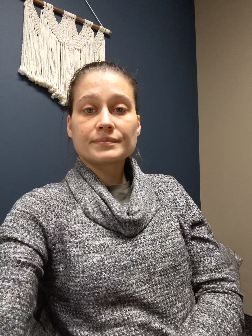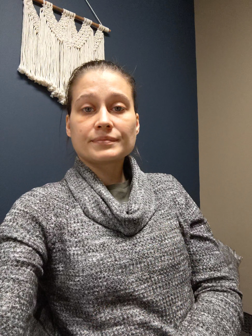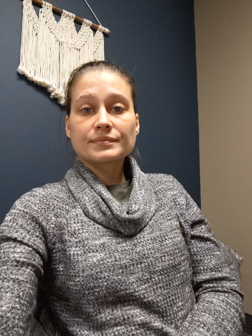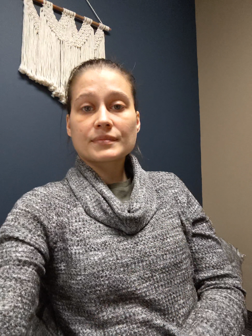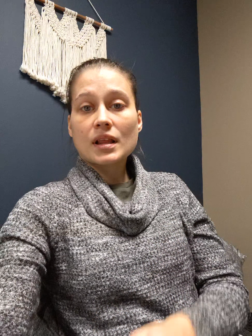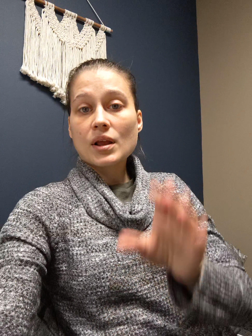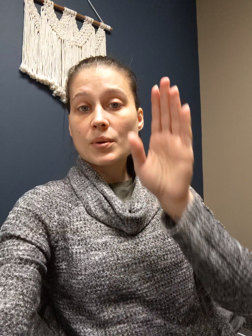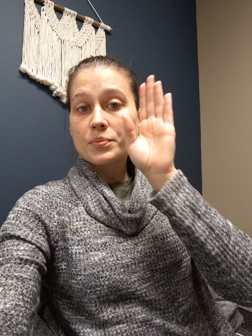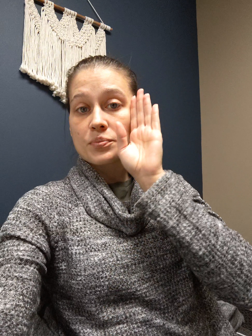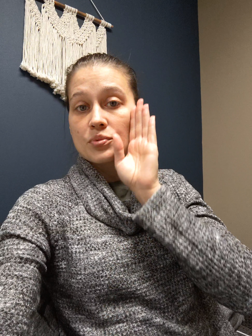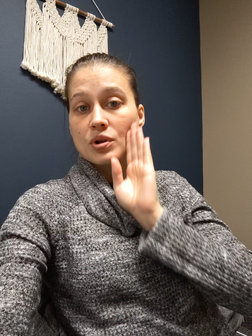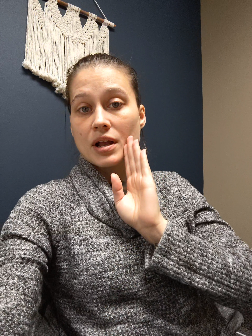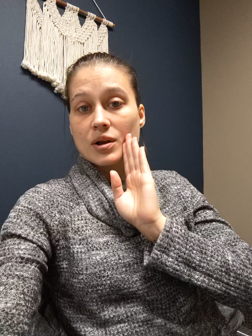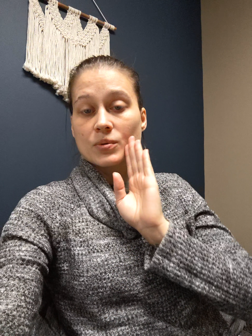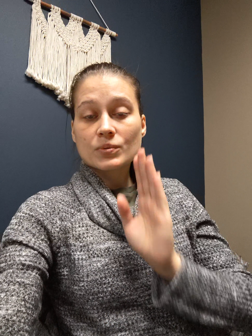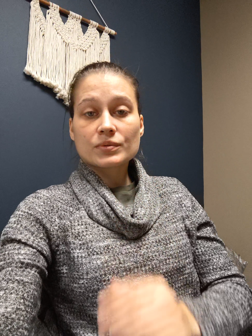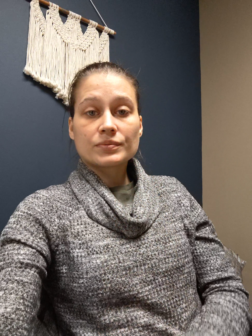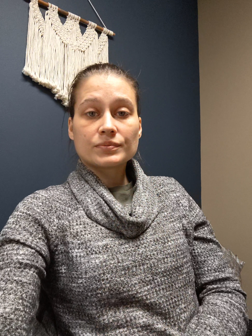brown